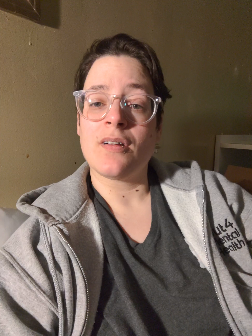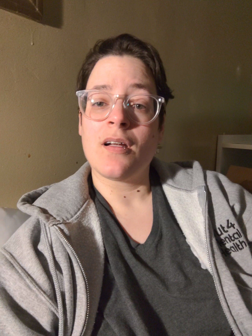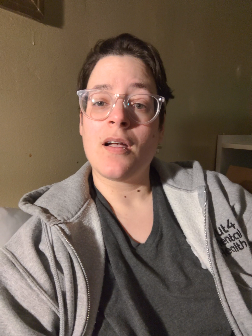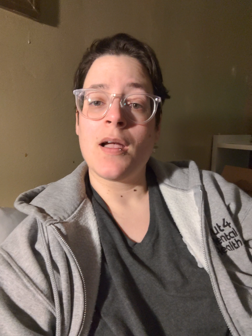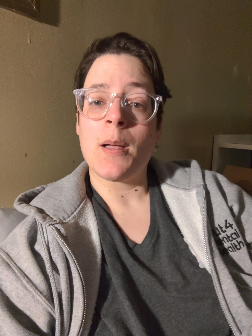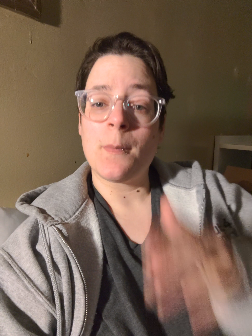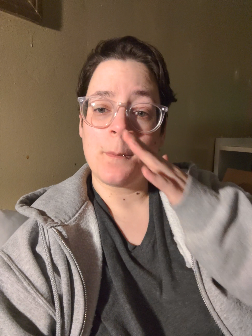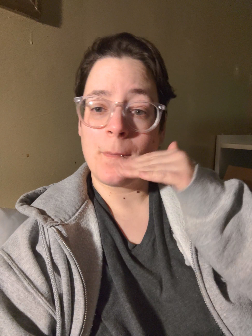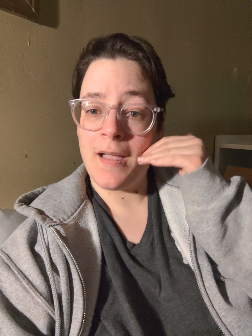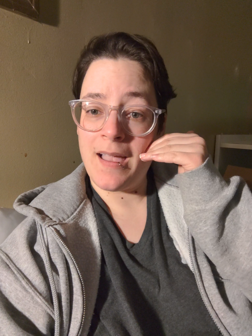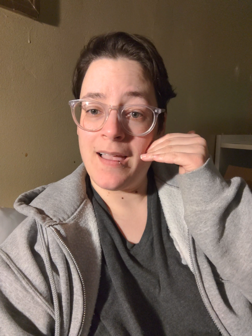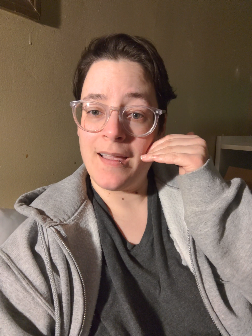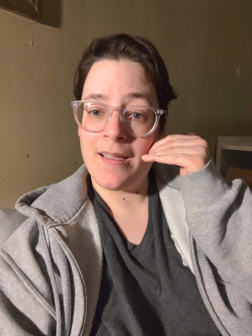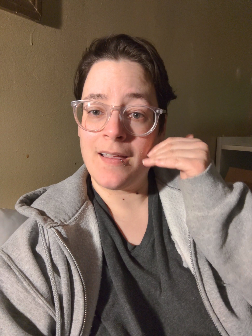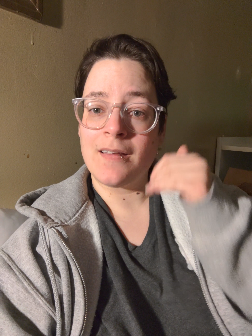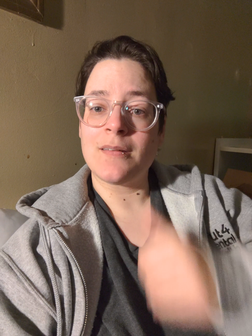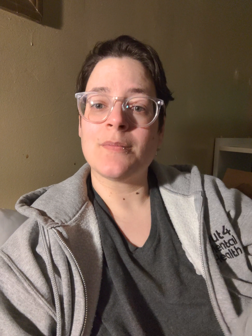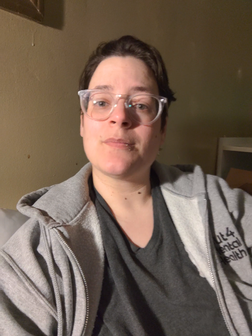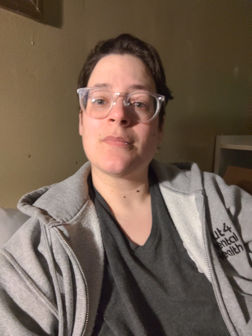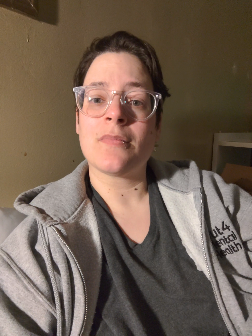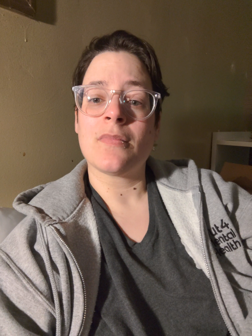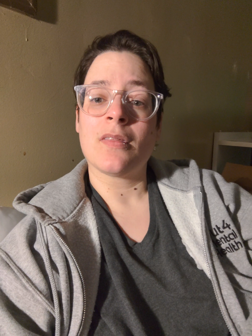smile